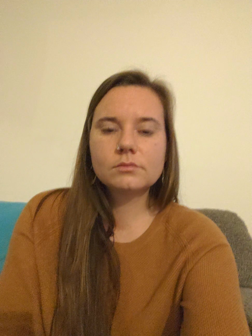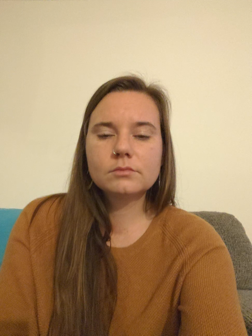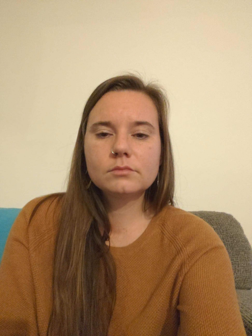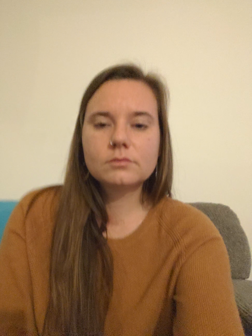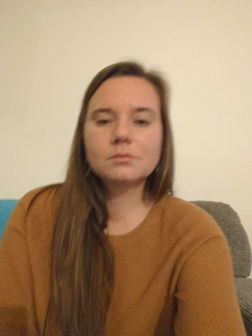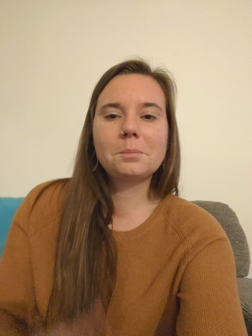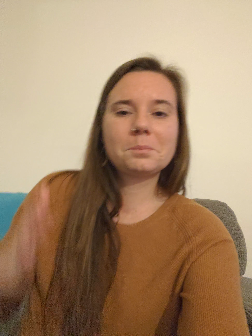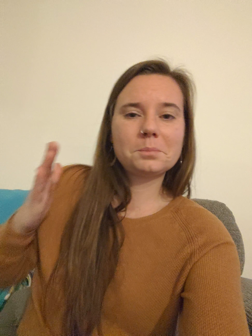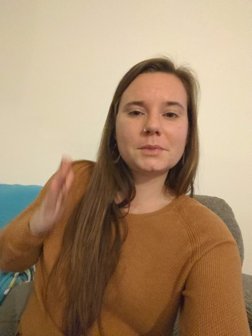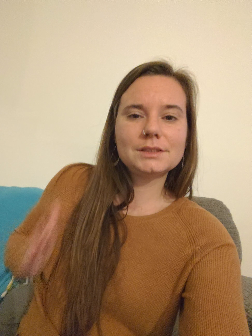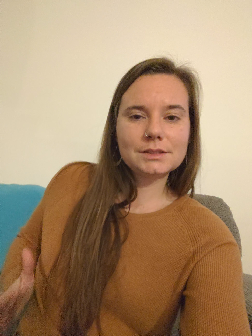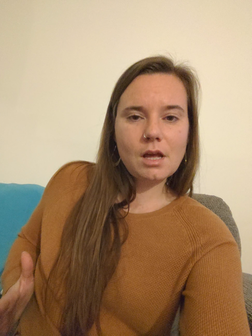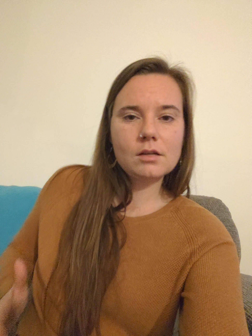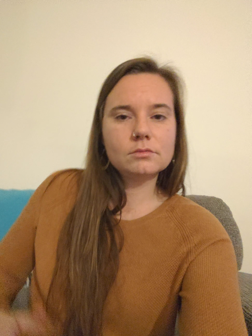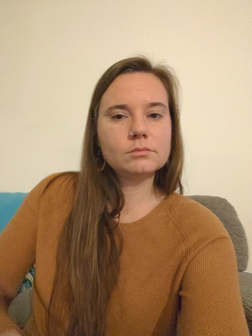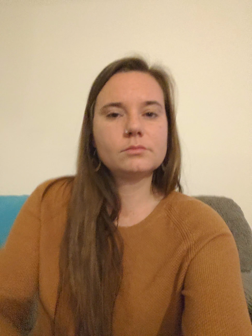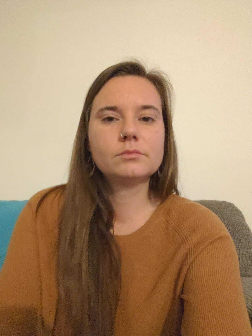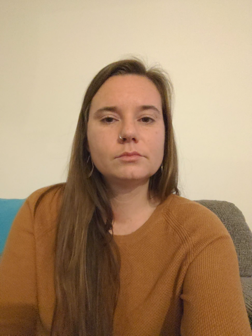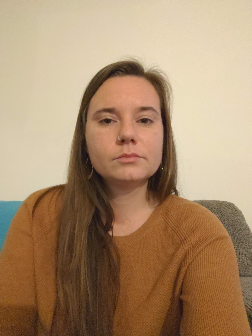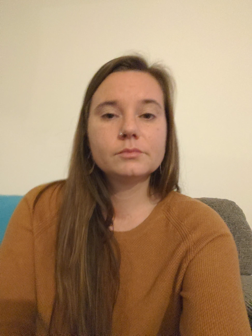beside